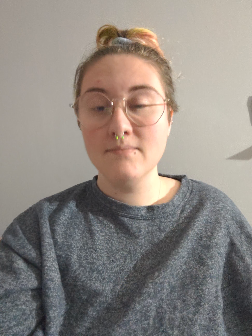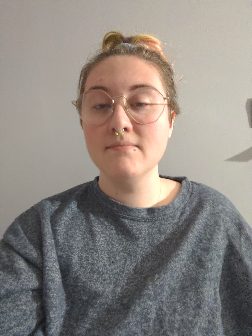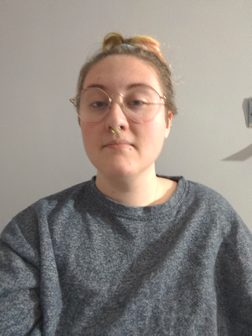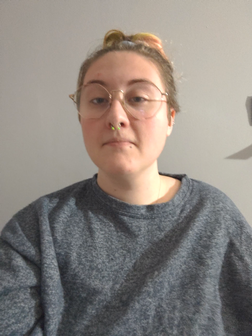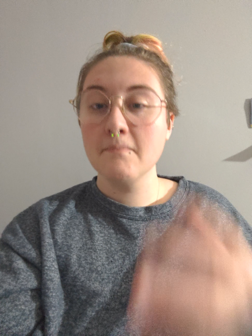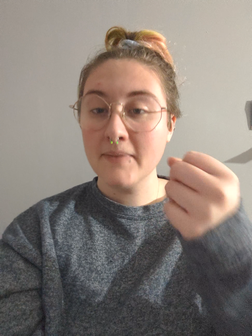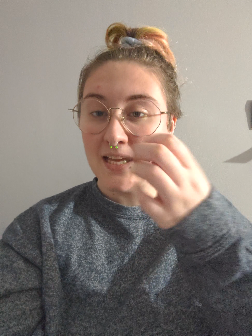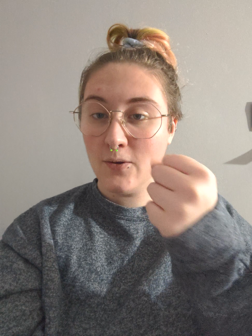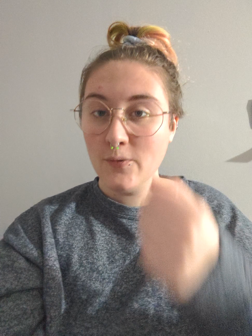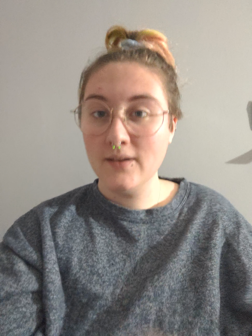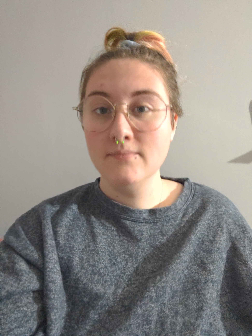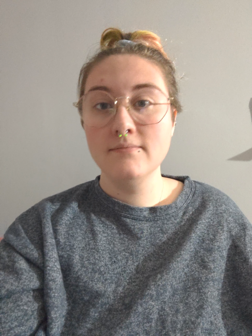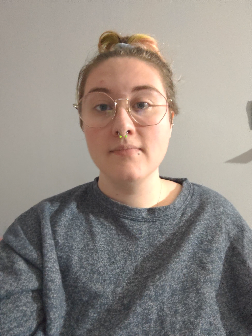milk